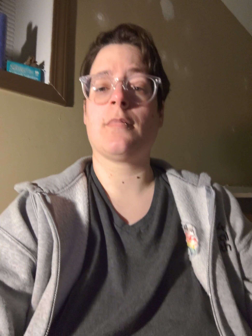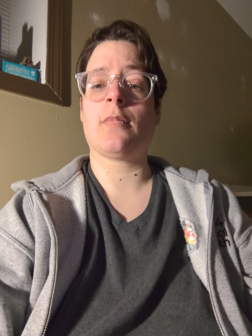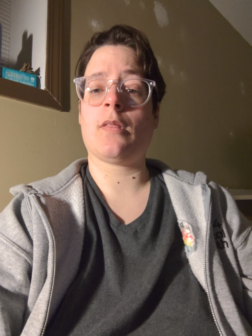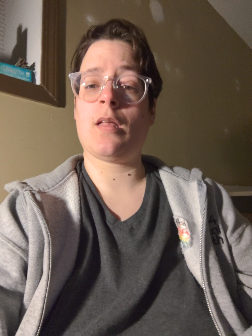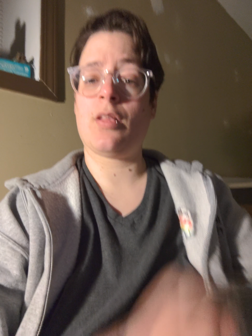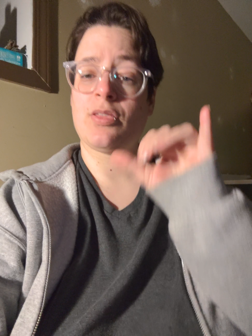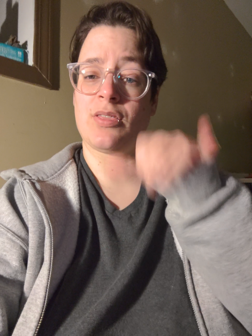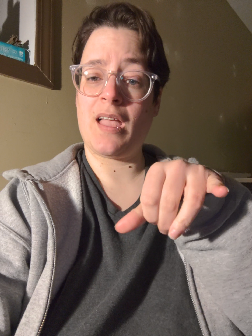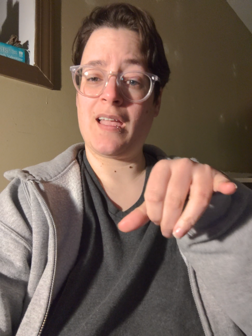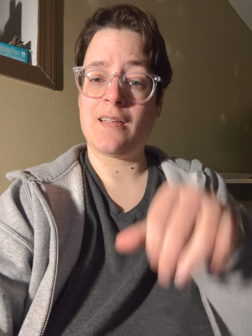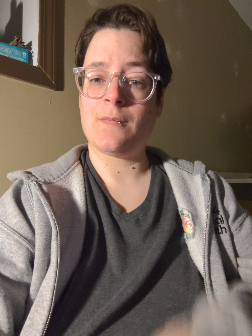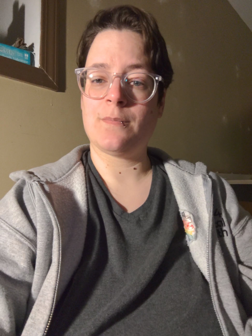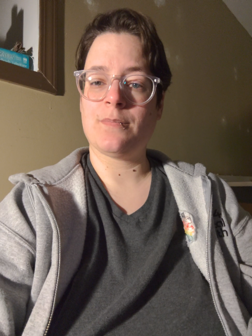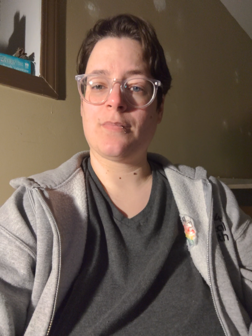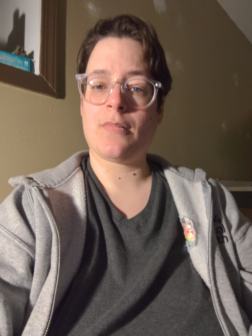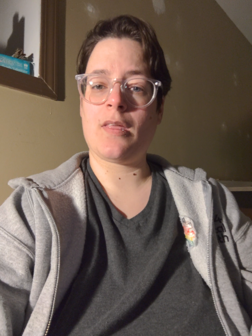that